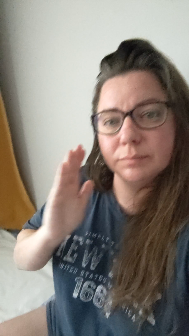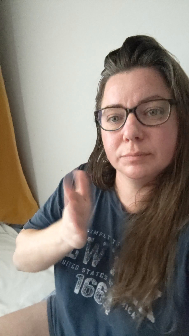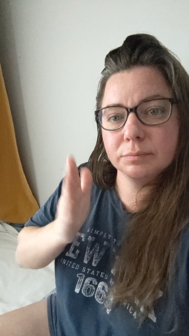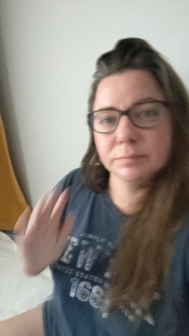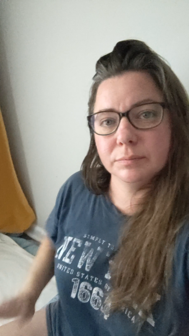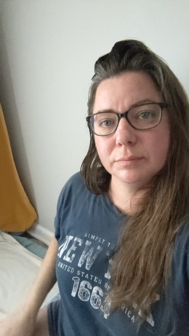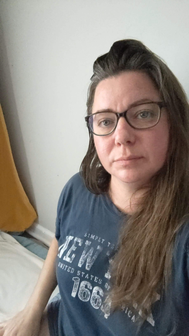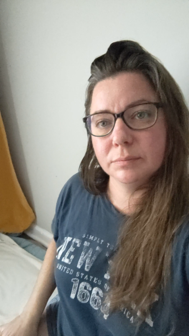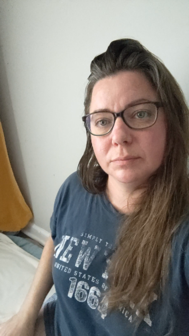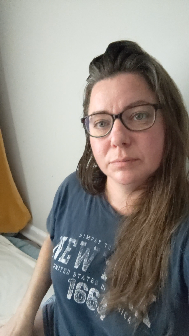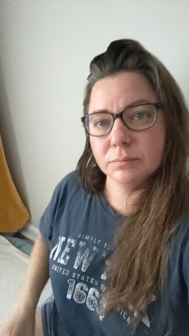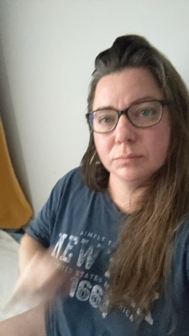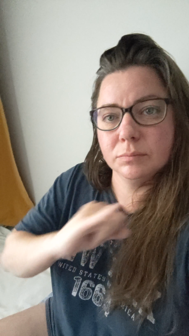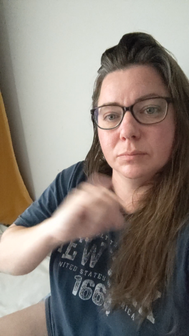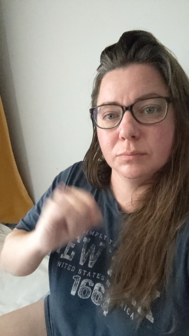draw